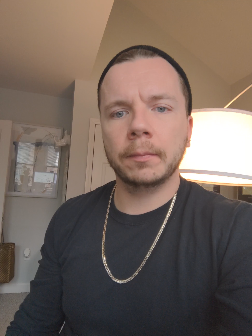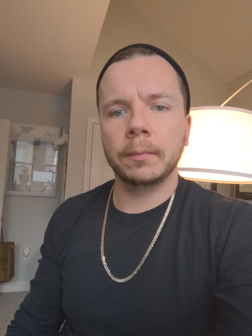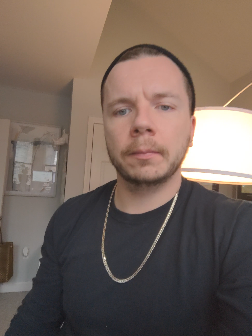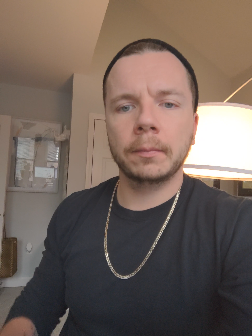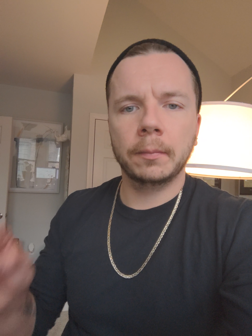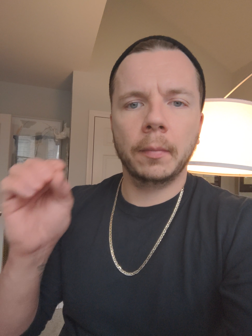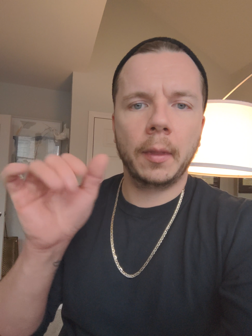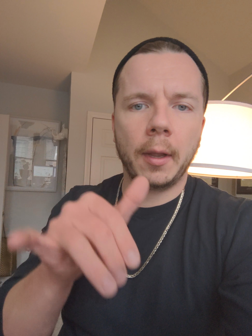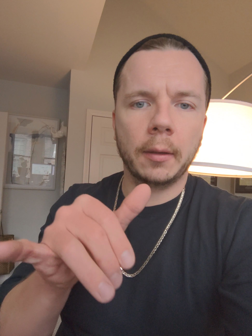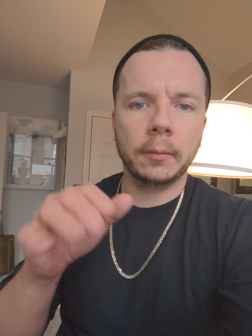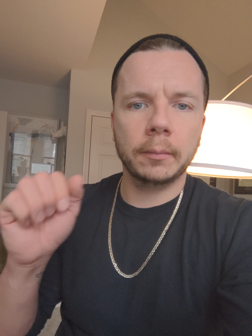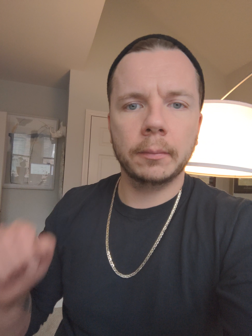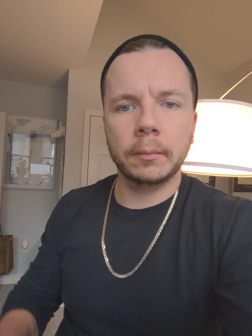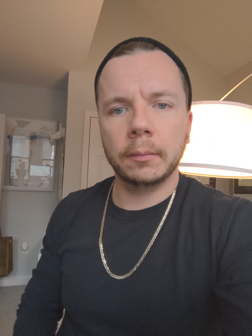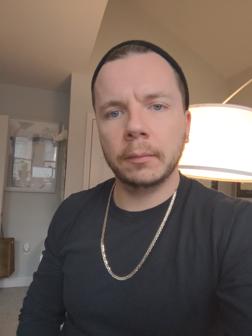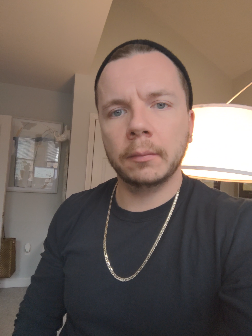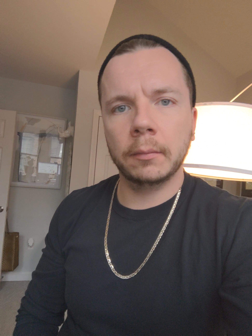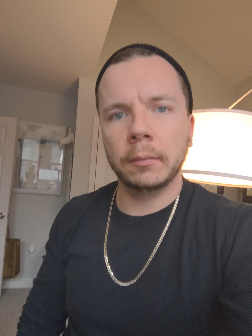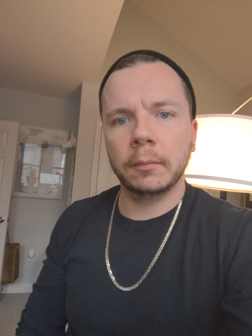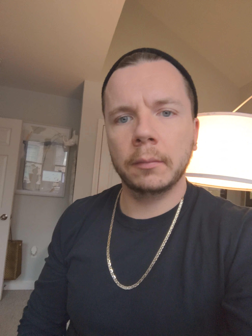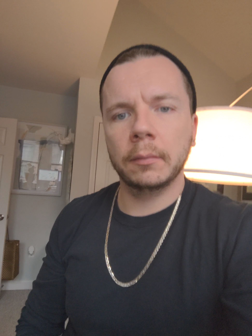that